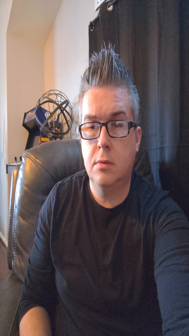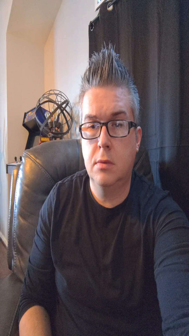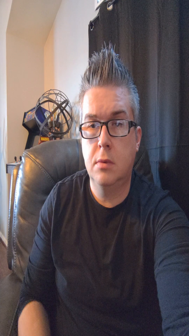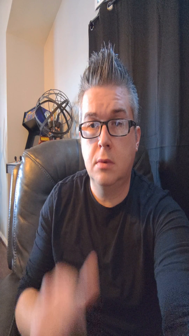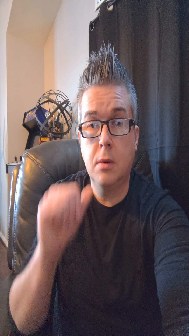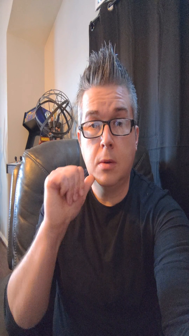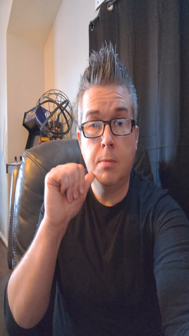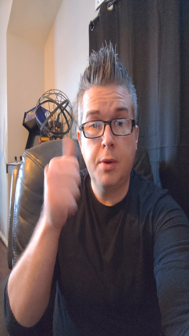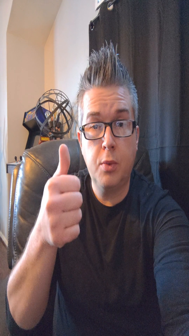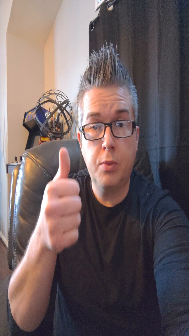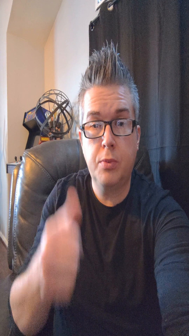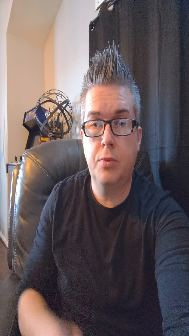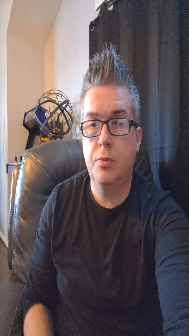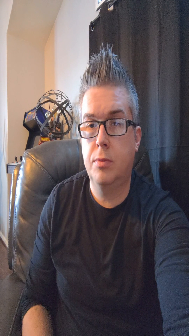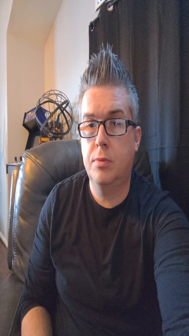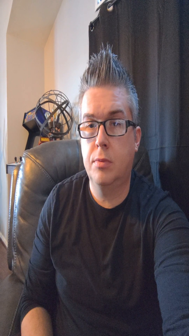tomorrow